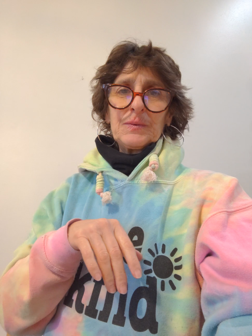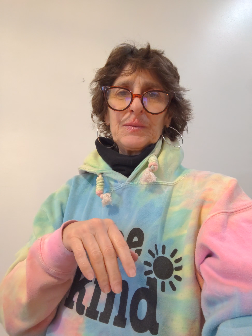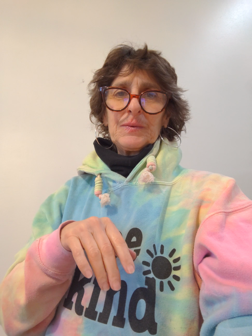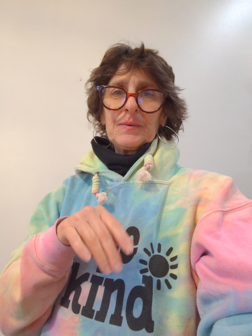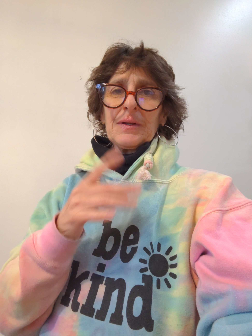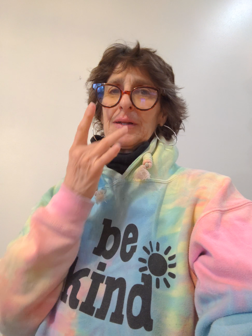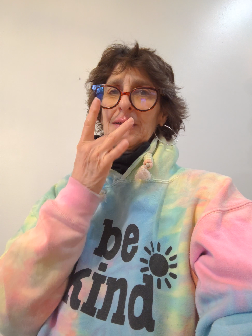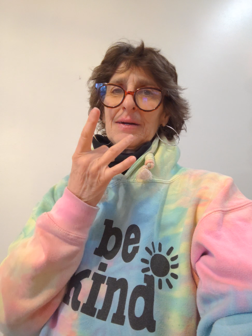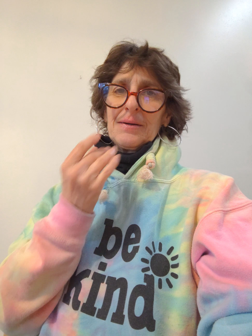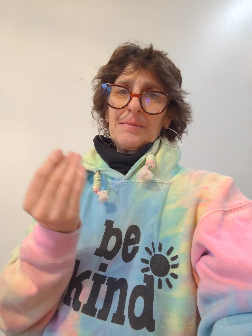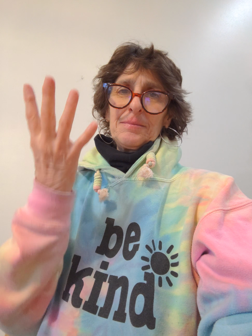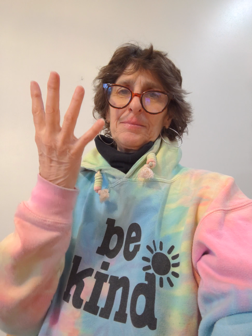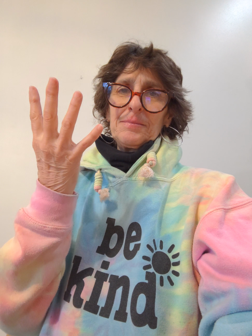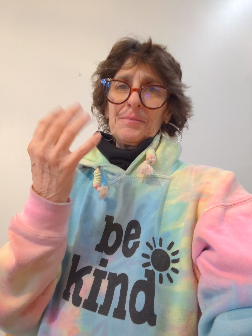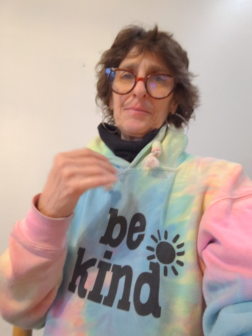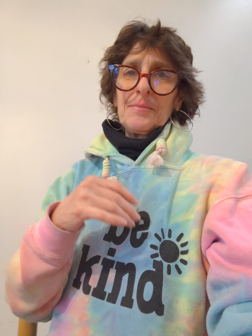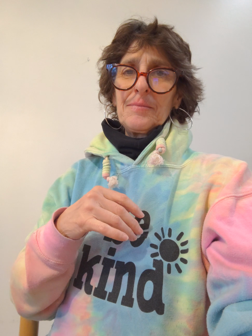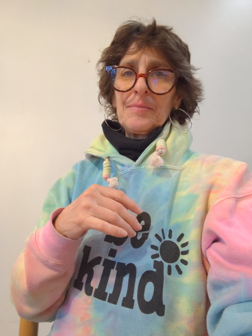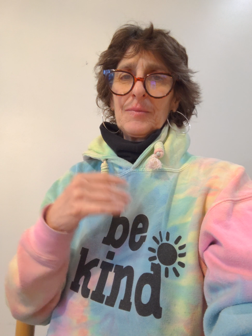lamp